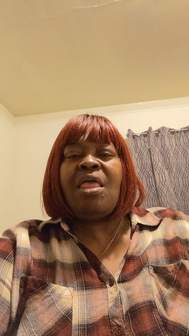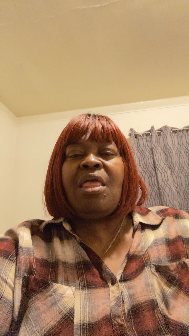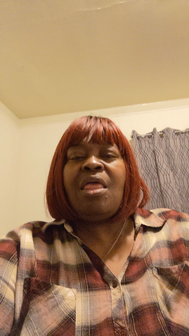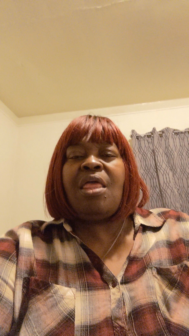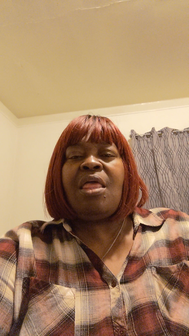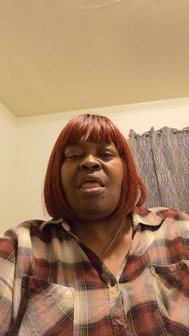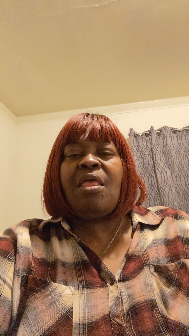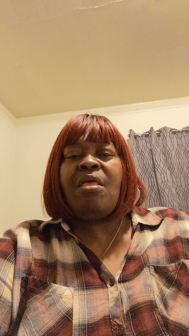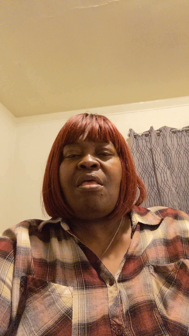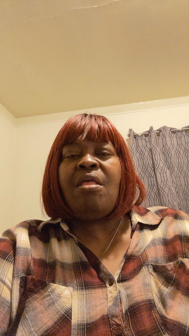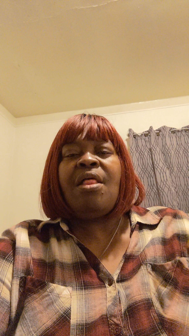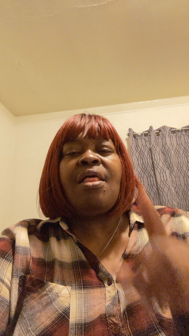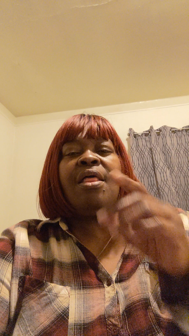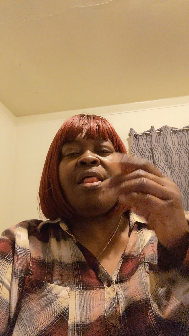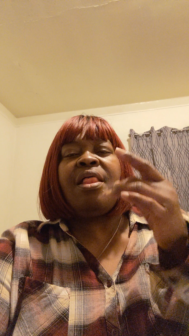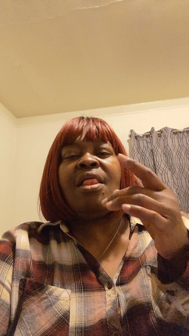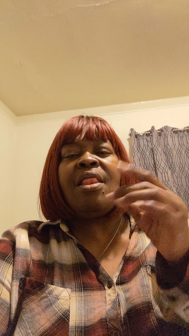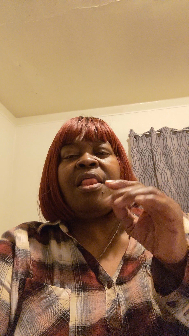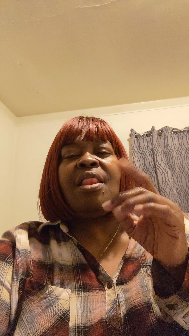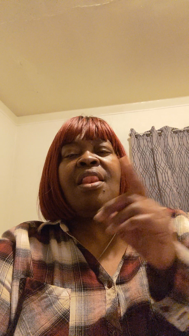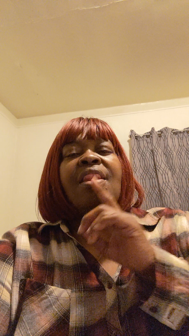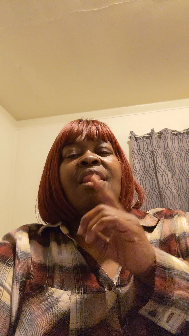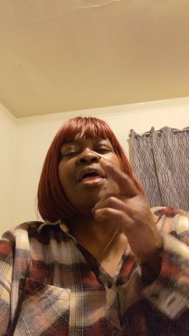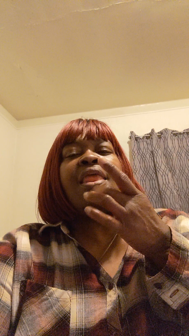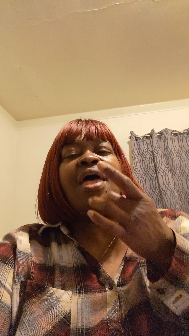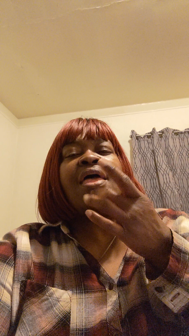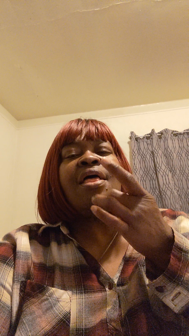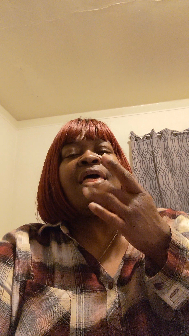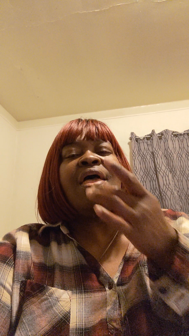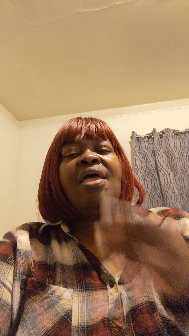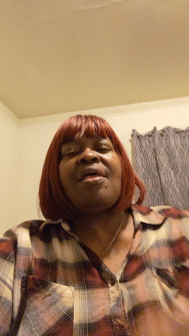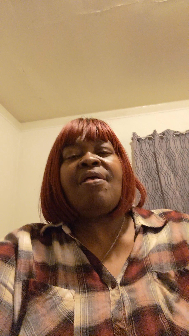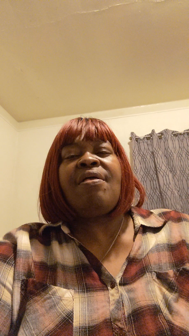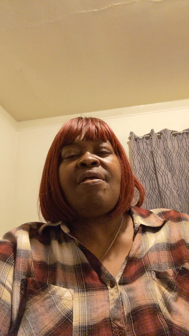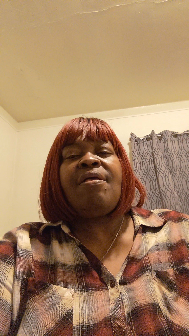light bulb